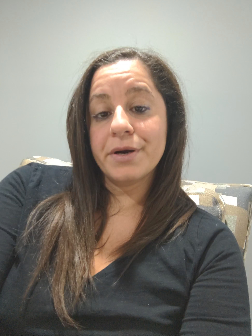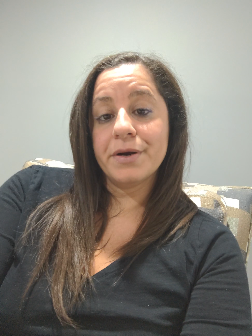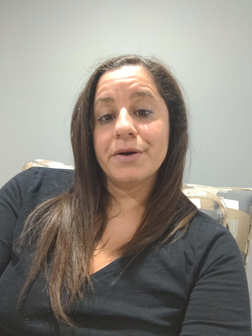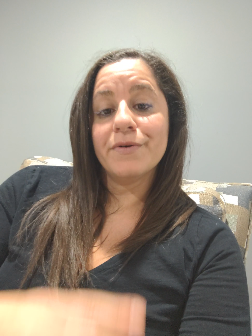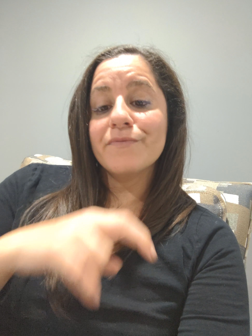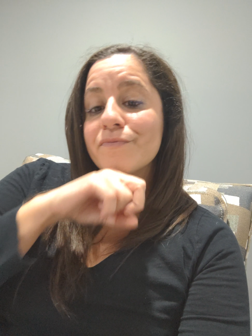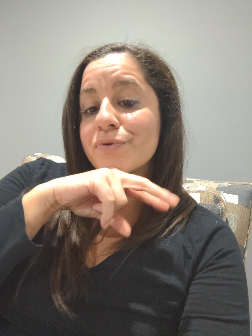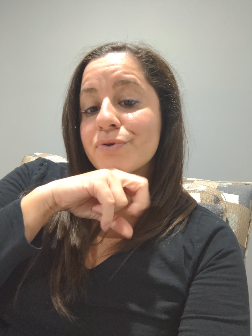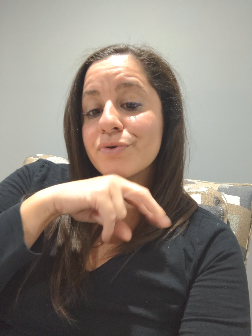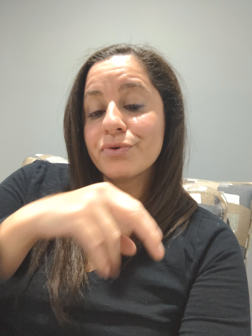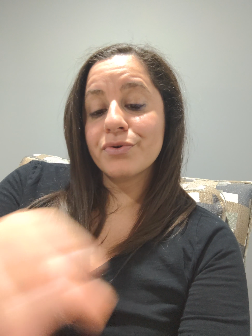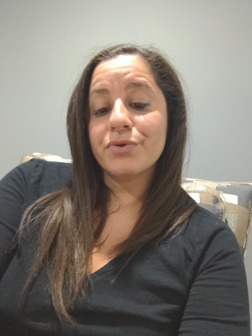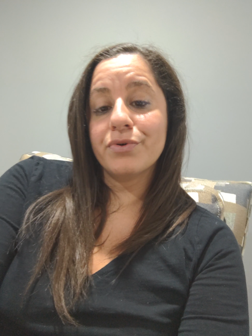frog